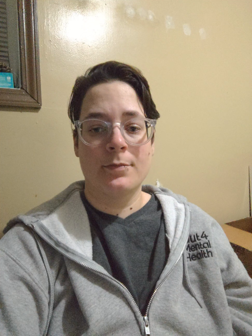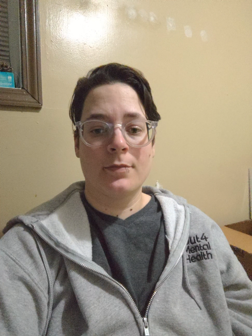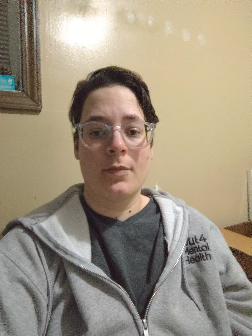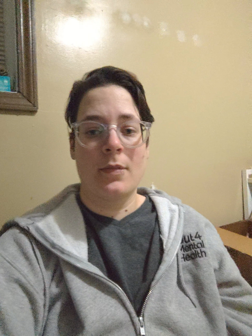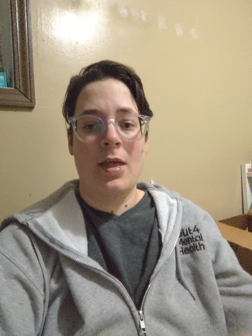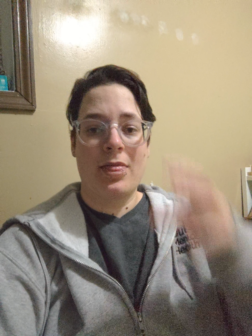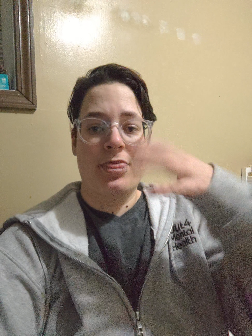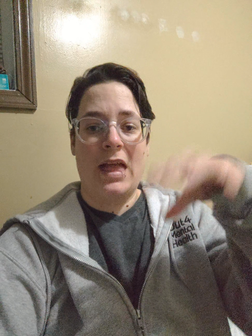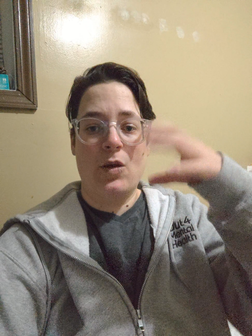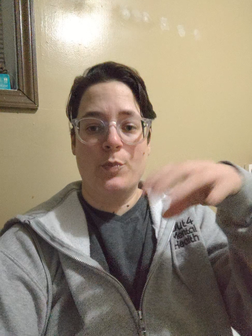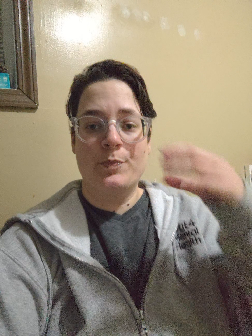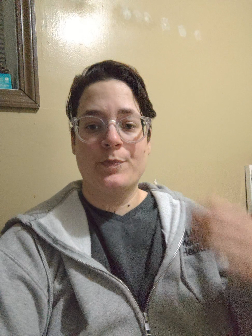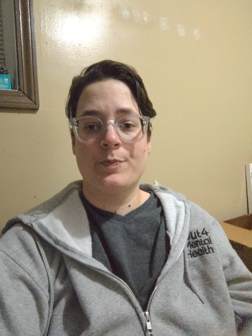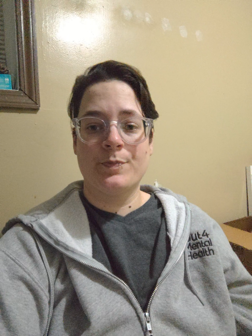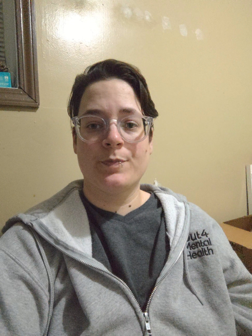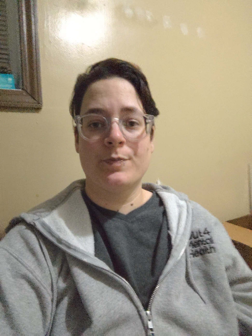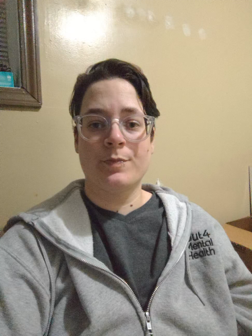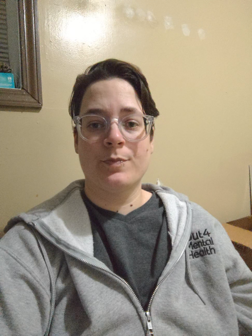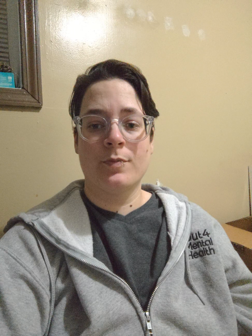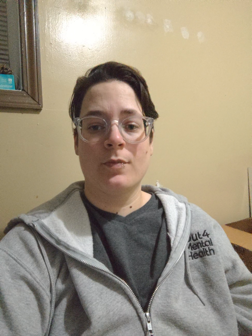cloud